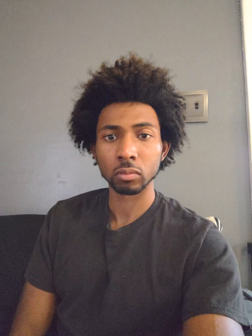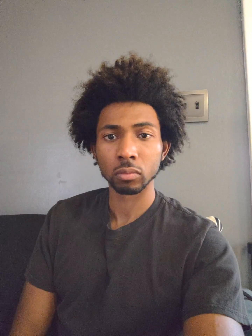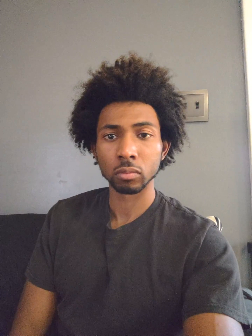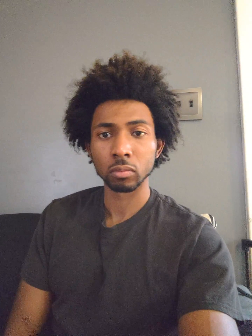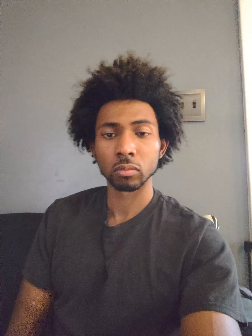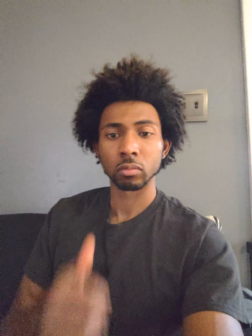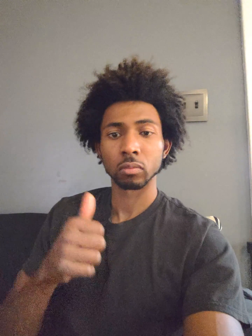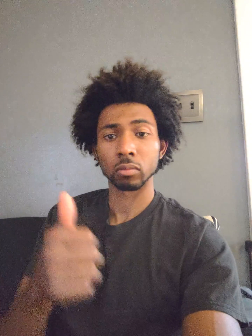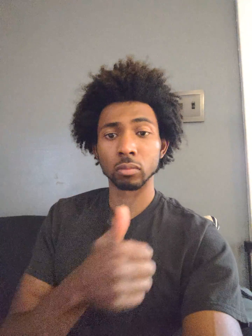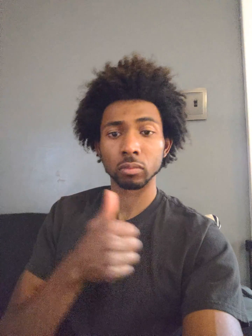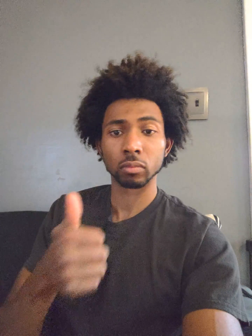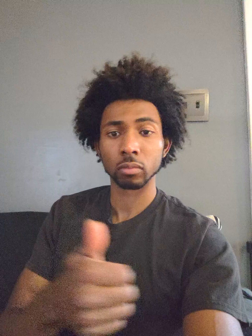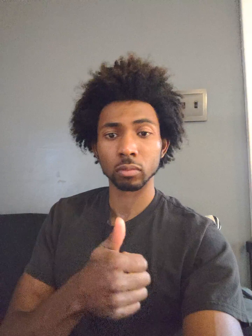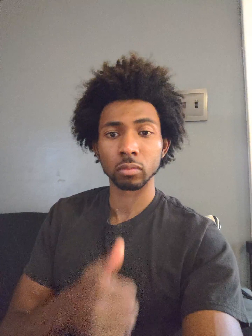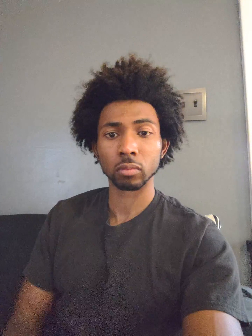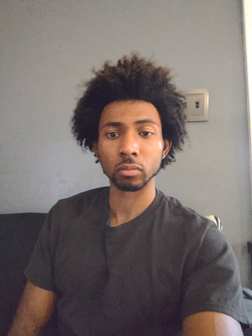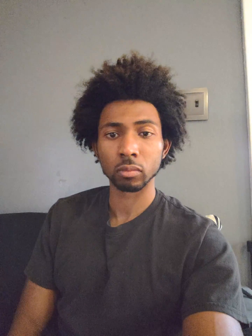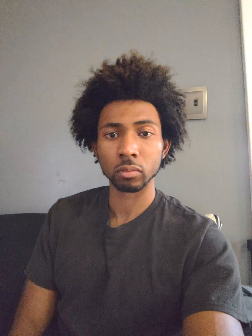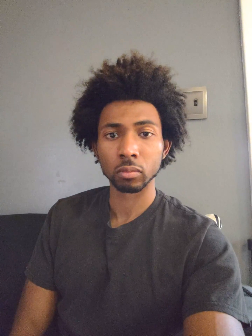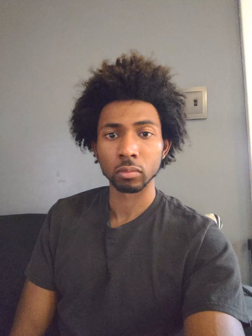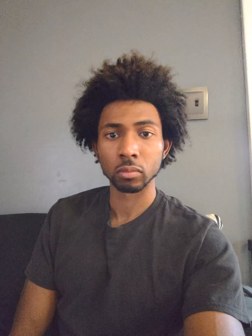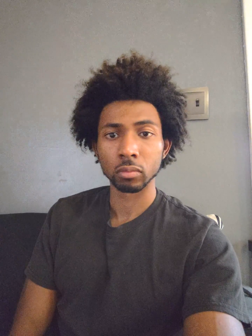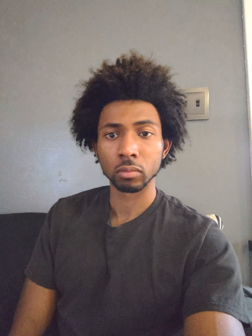basement